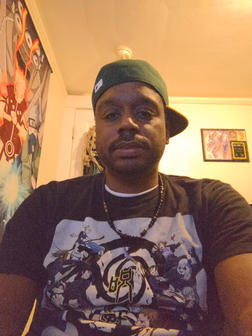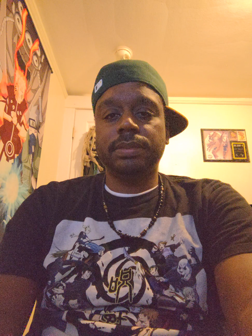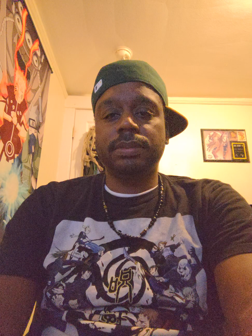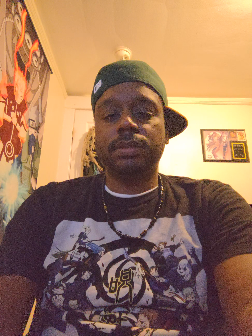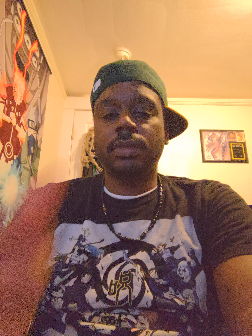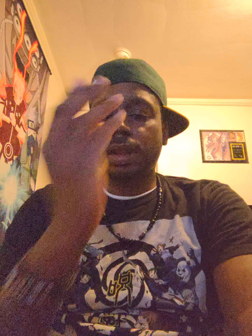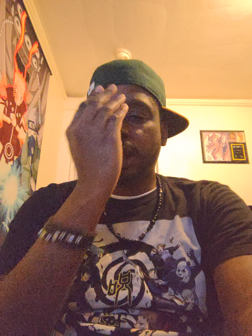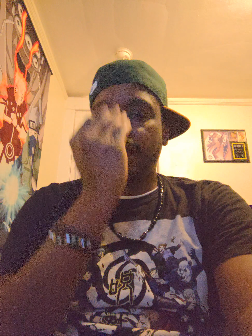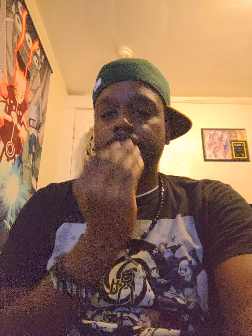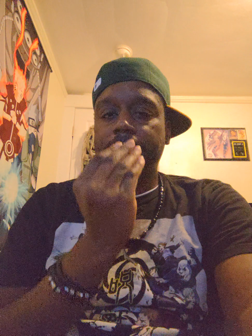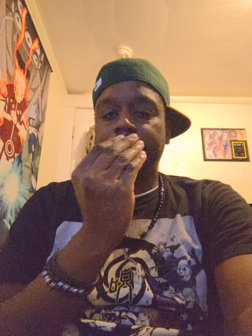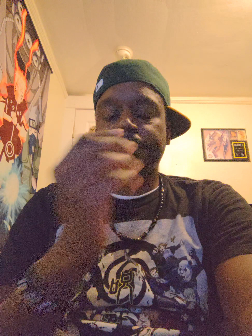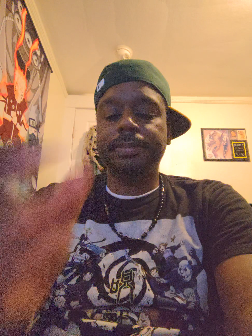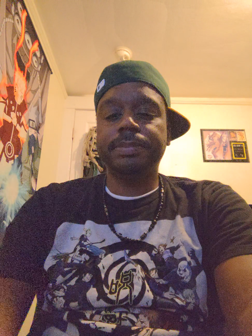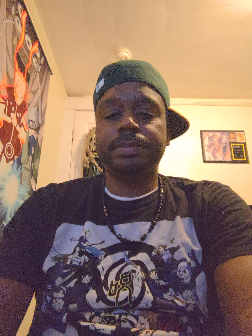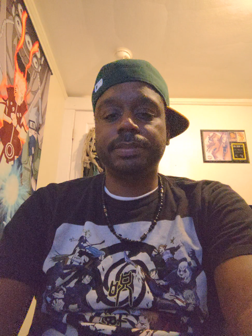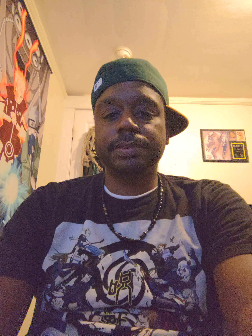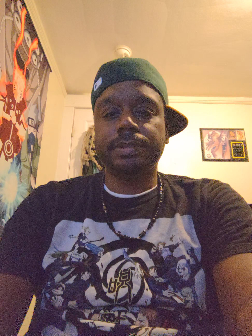sleep